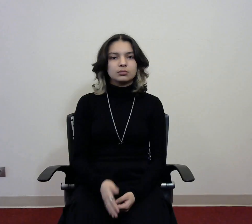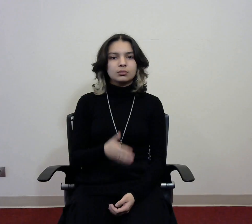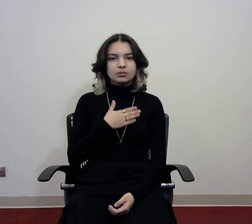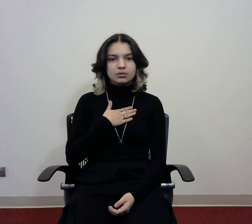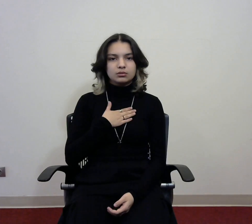mənim